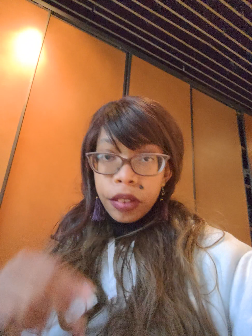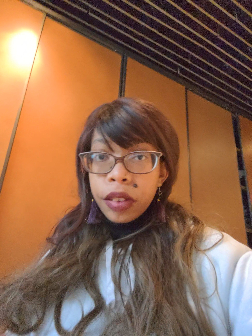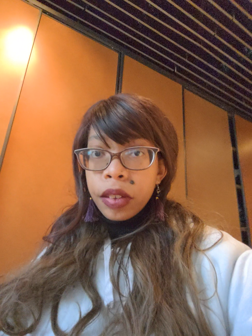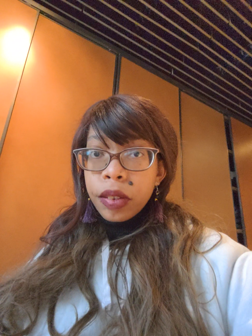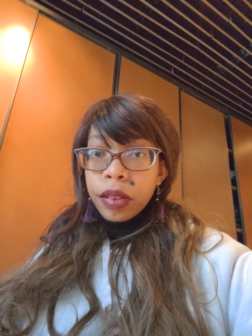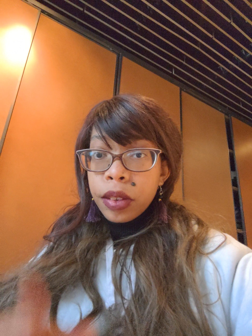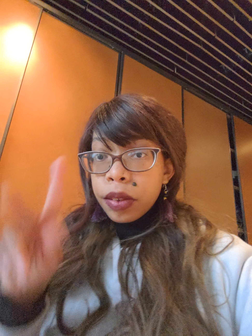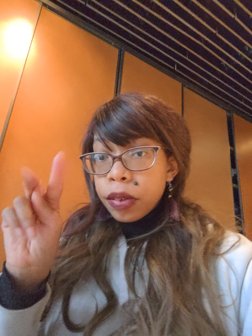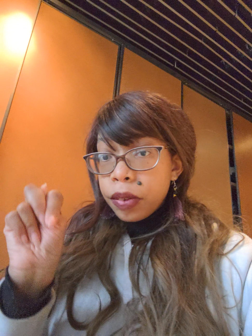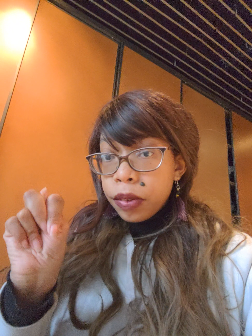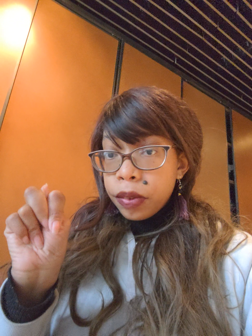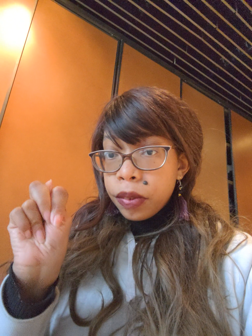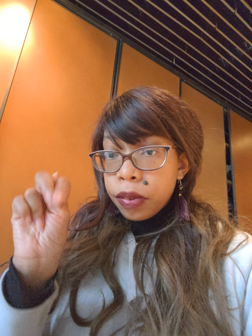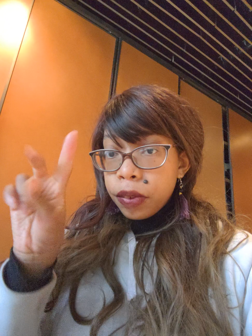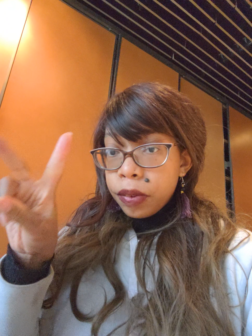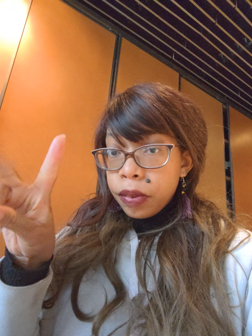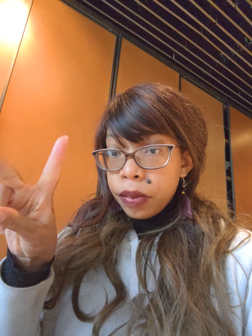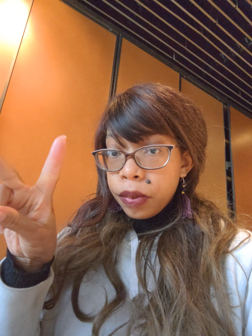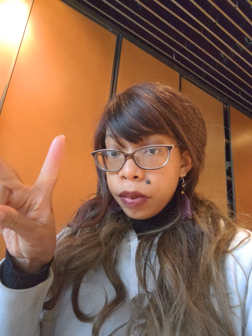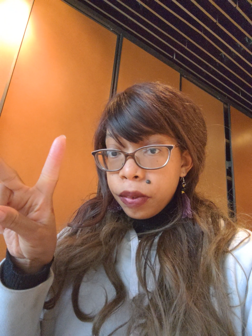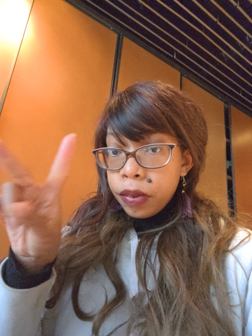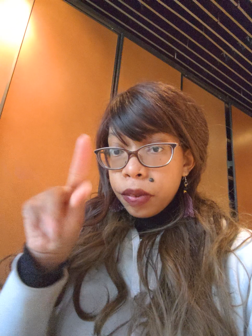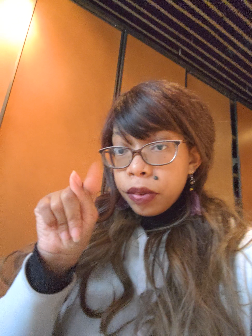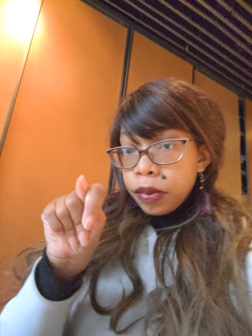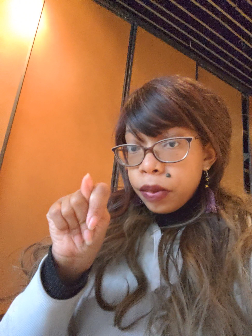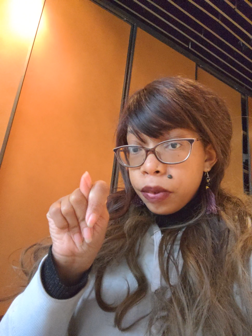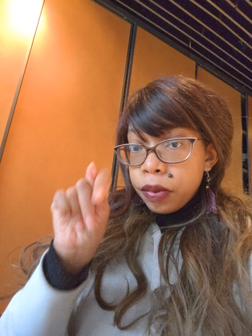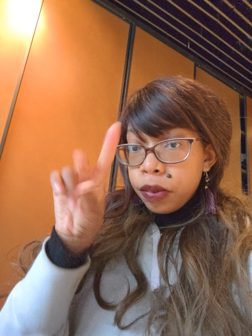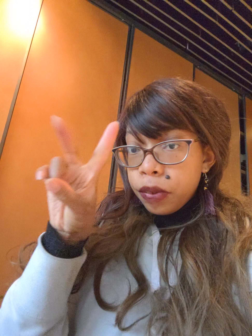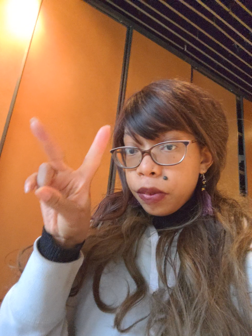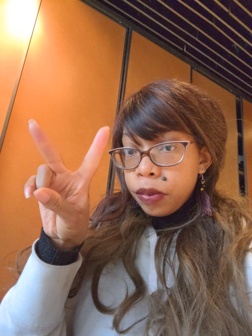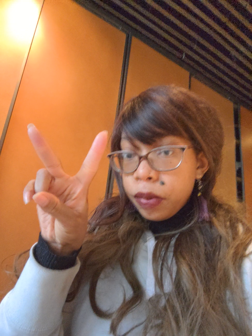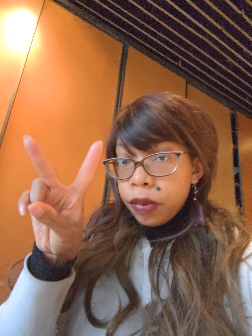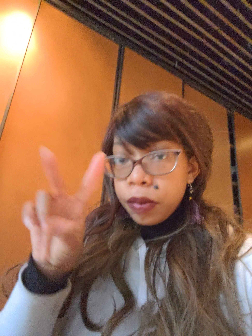TV